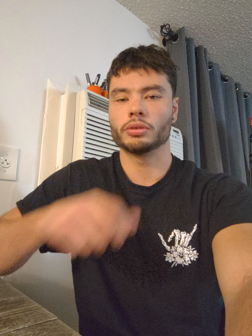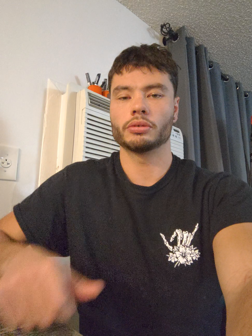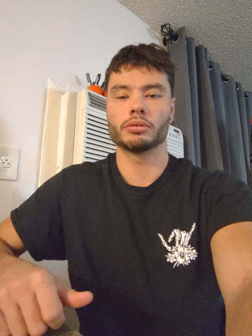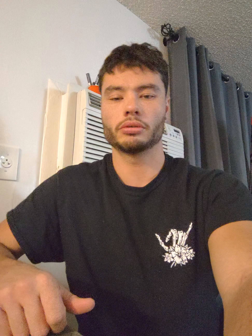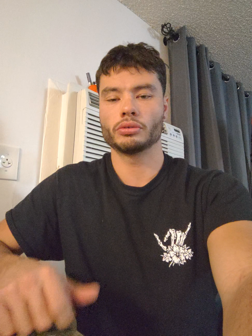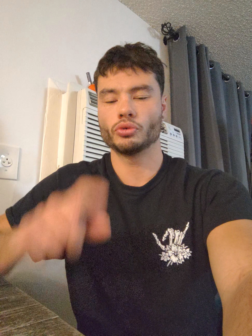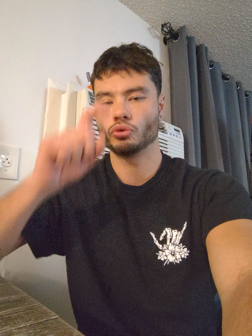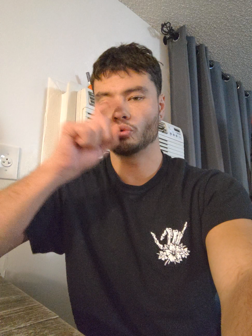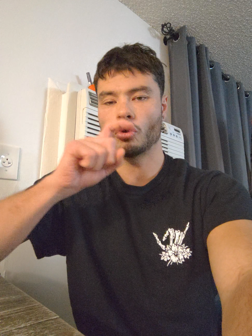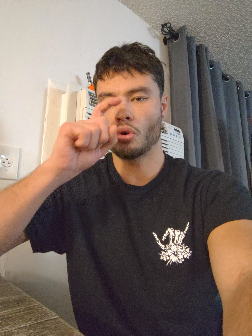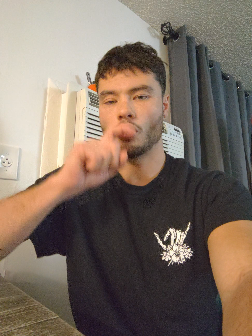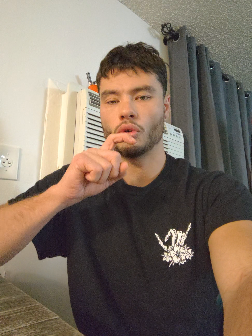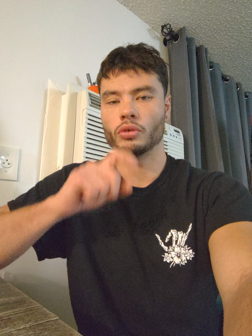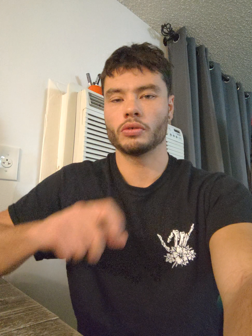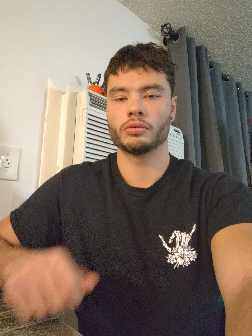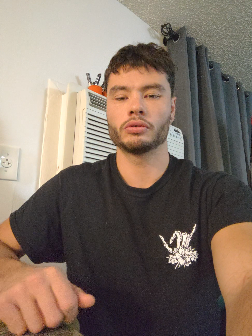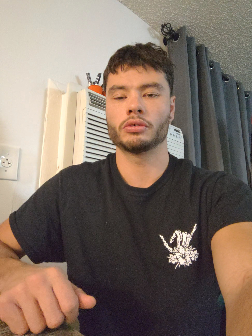doll